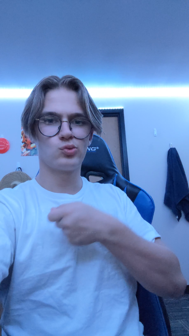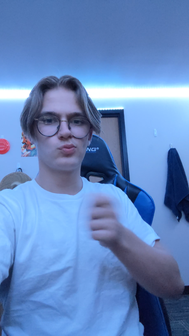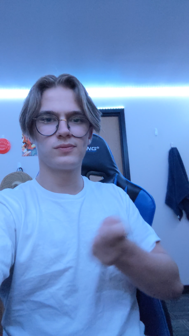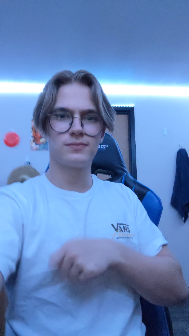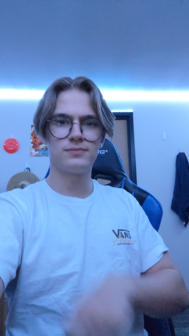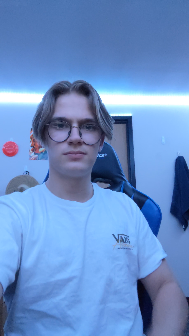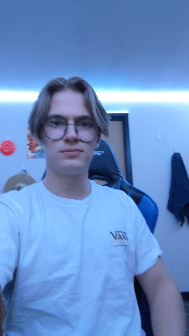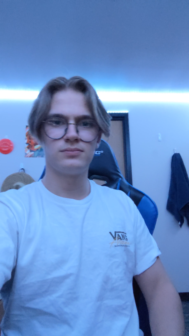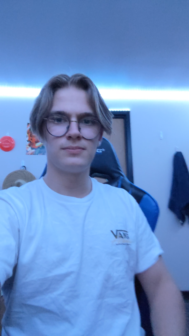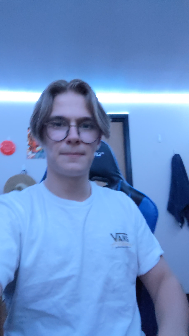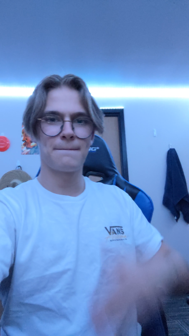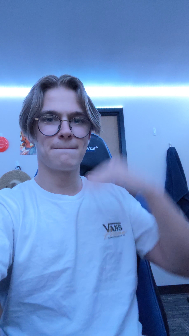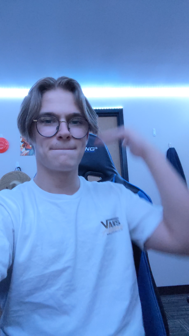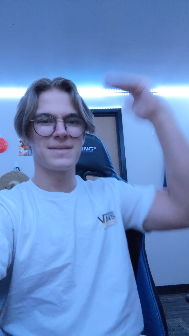big